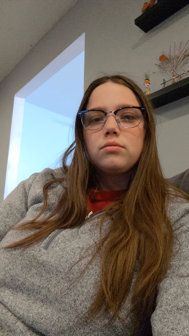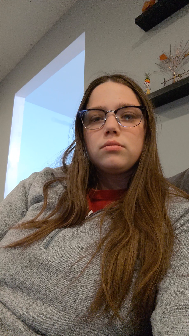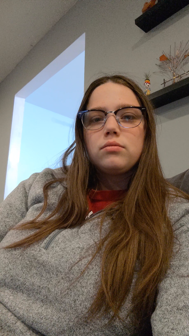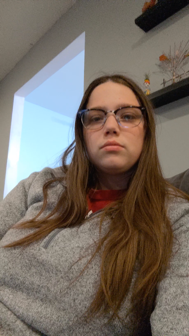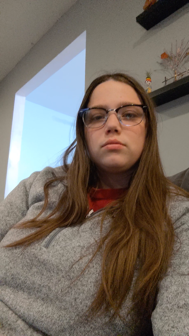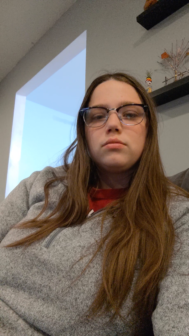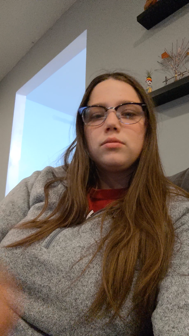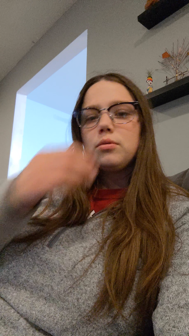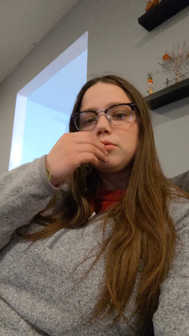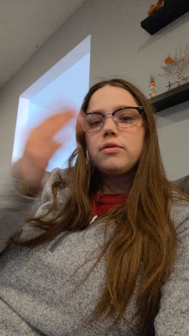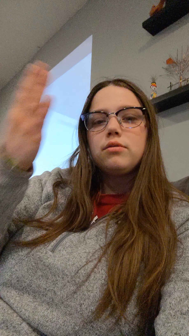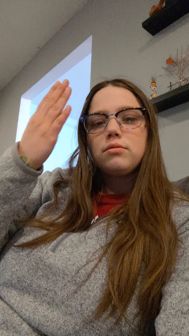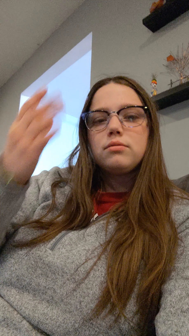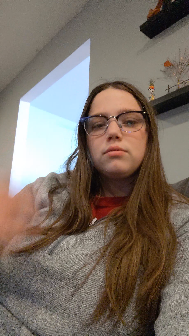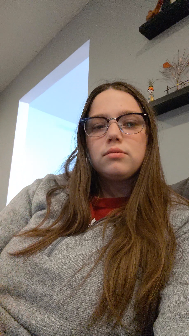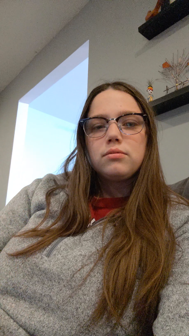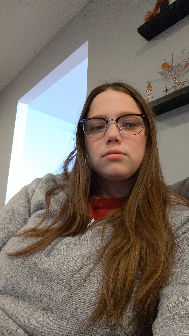breakfast